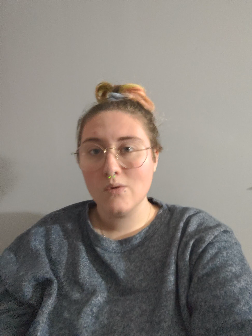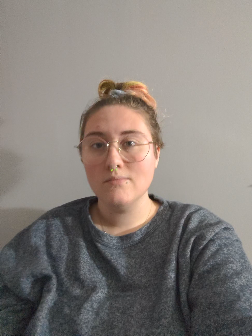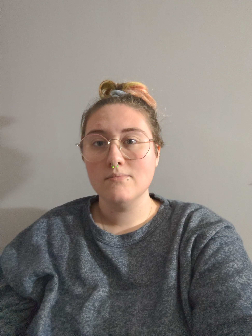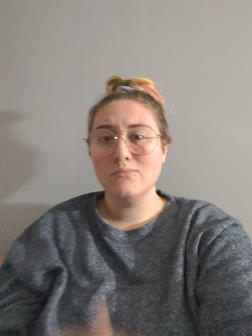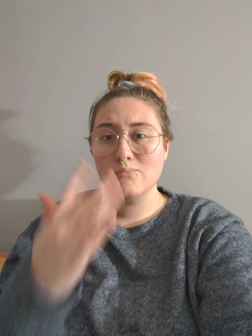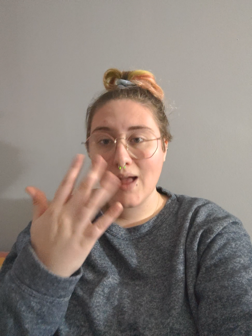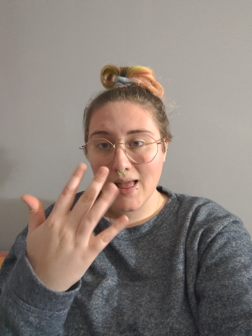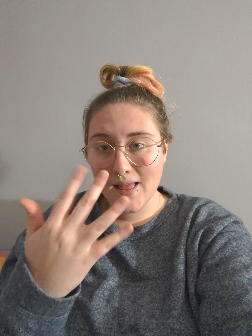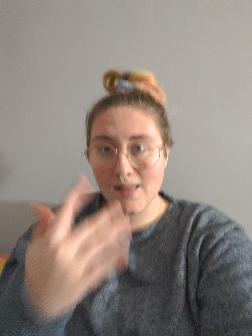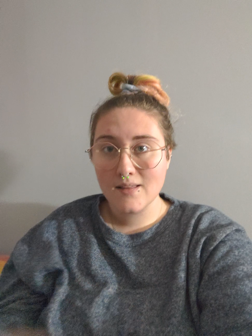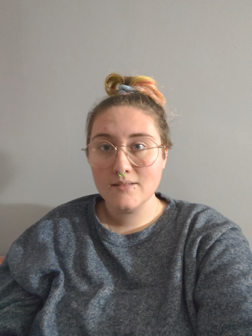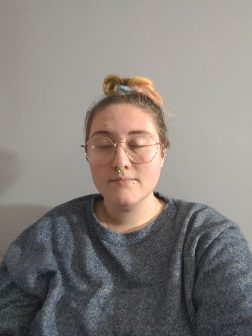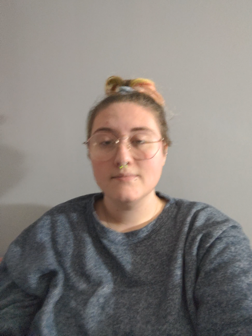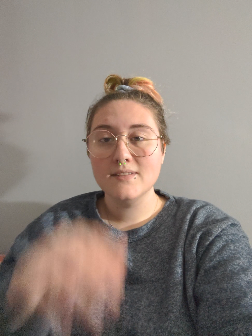wait